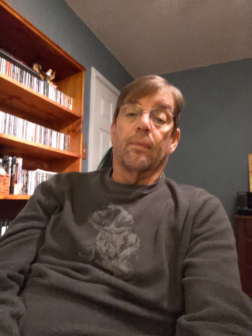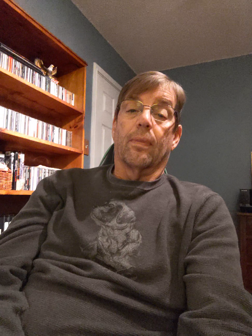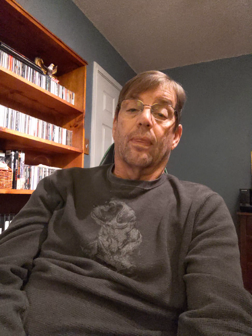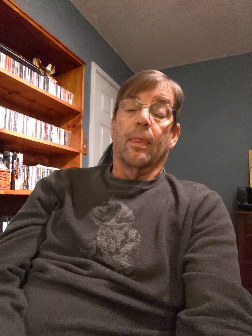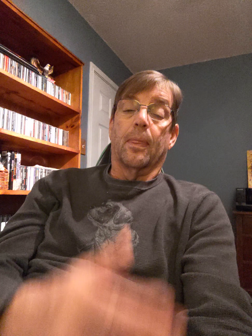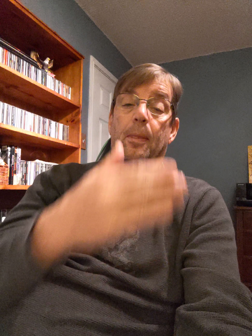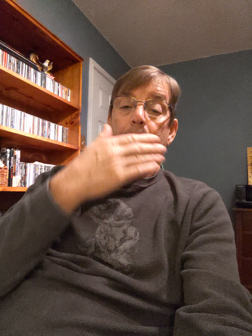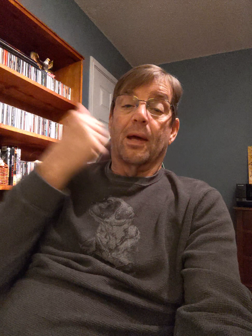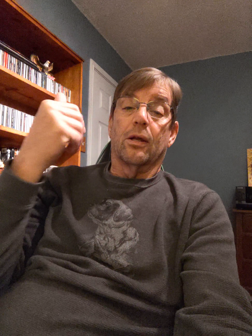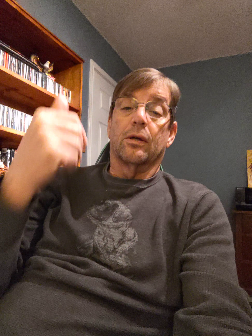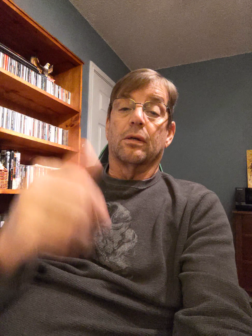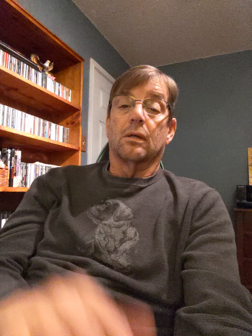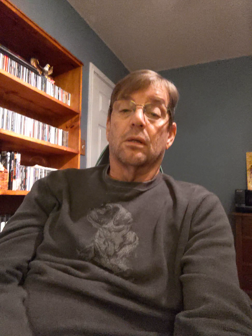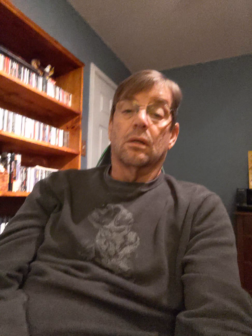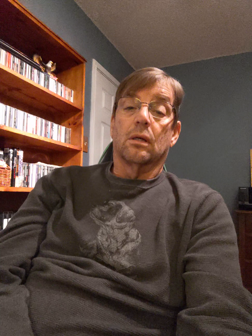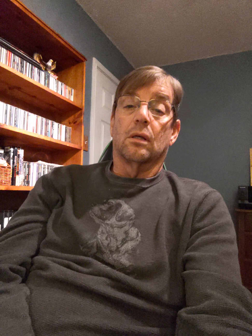better